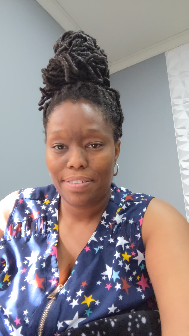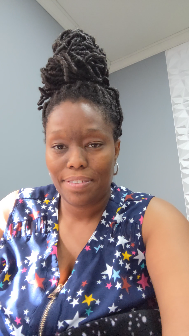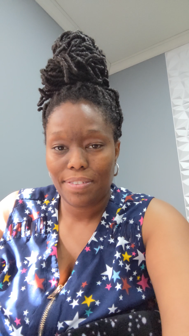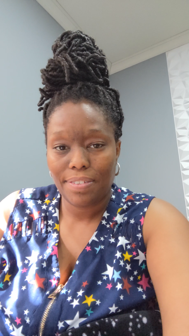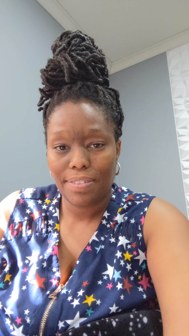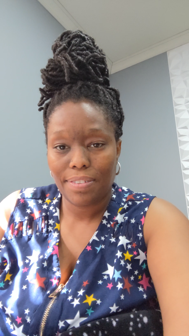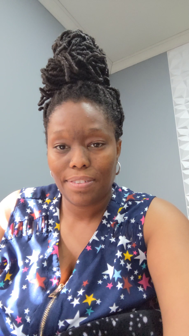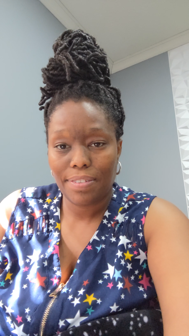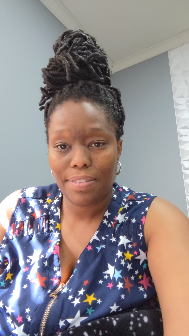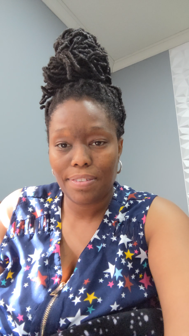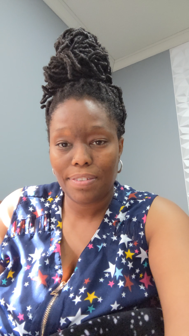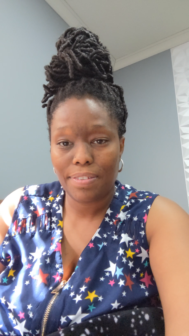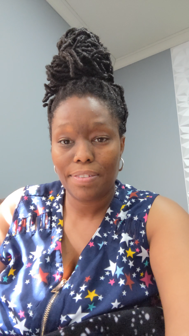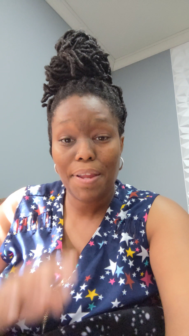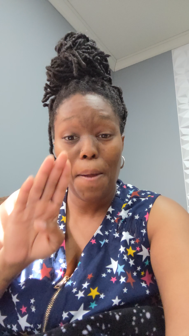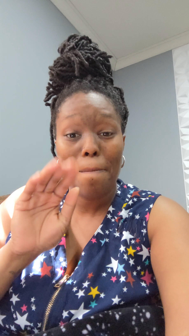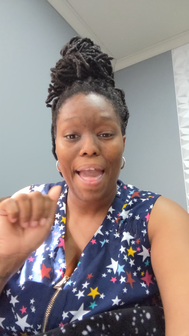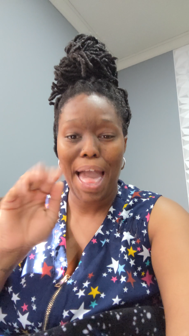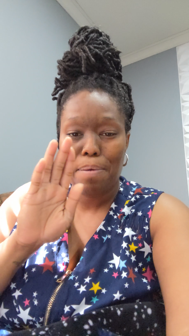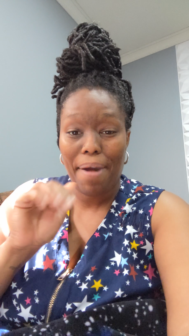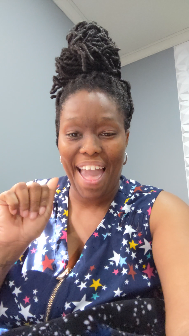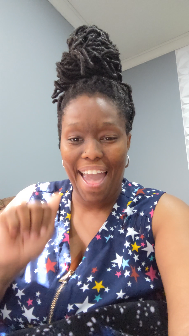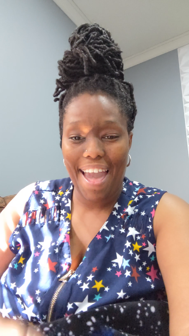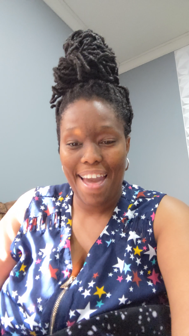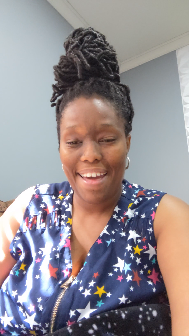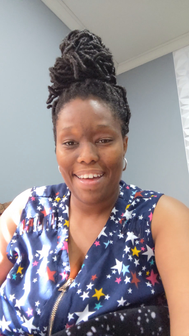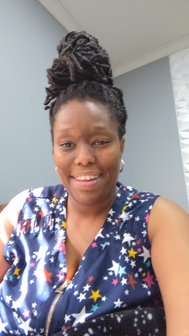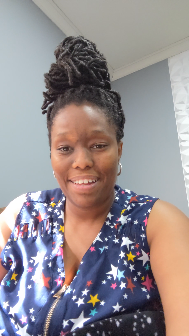baa baa